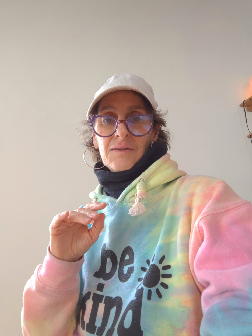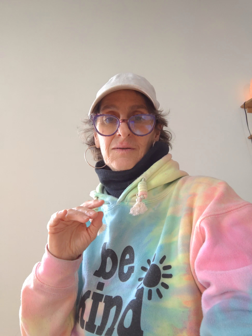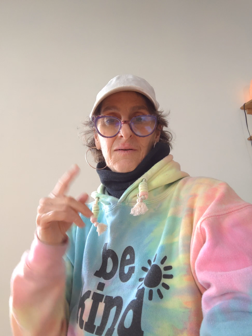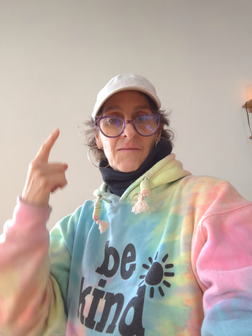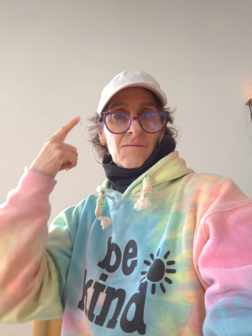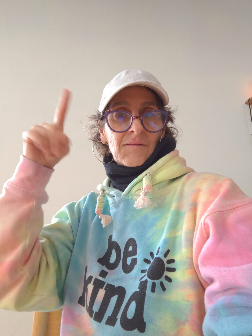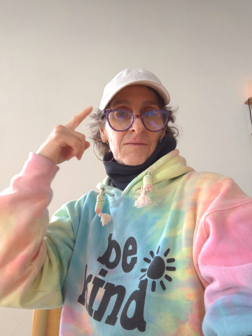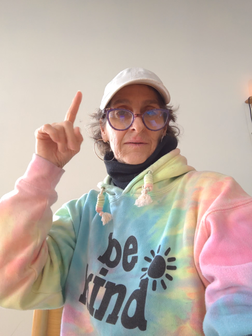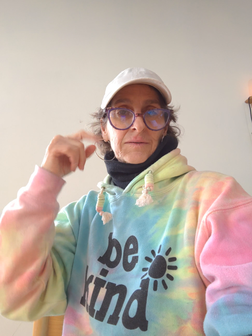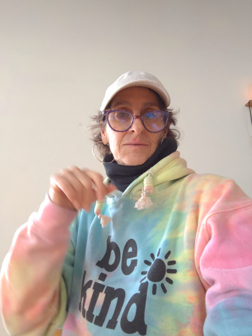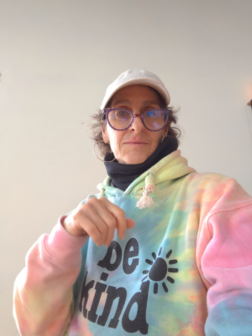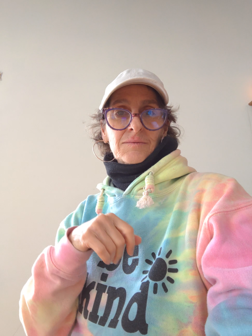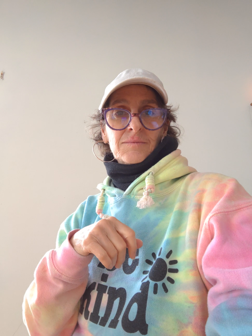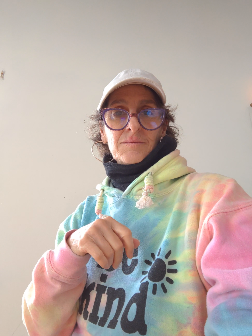for